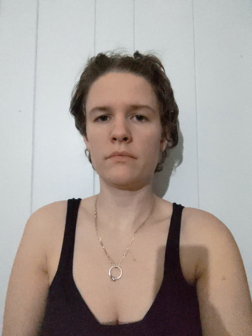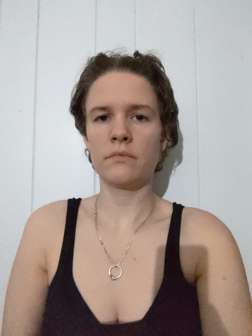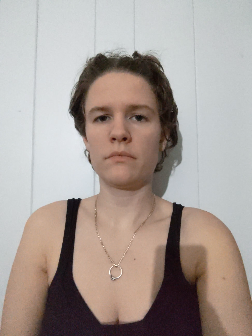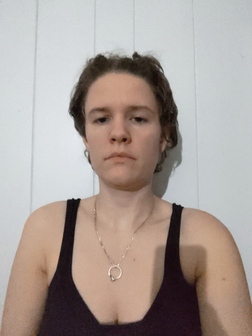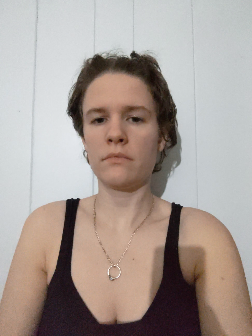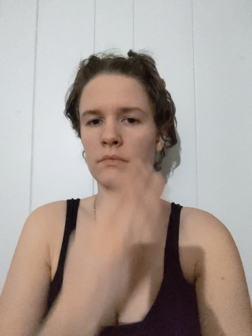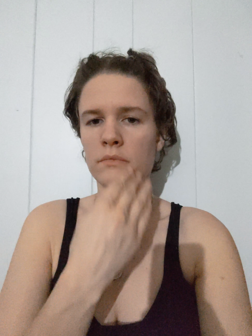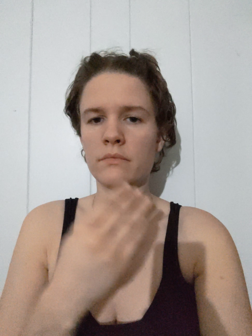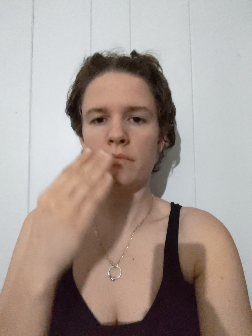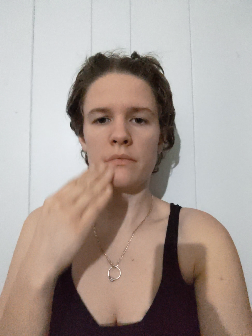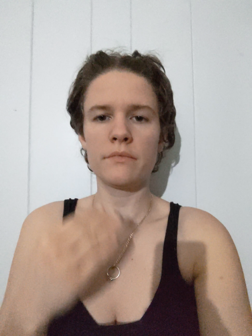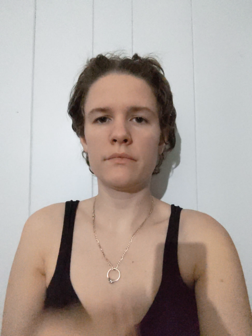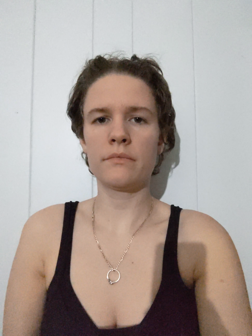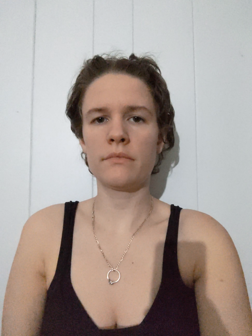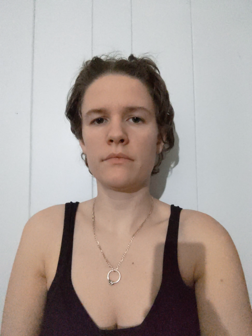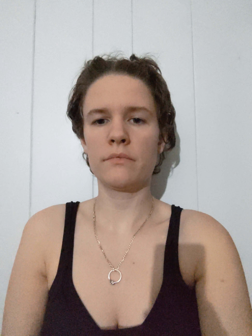napkin